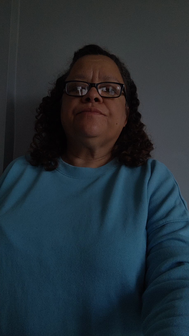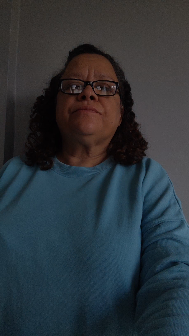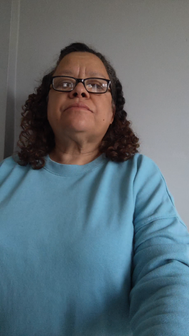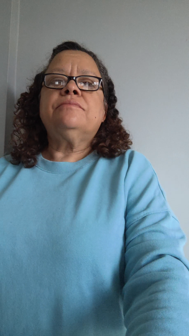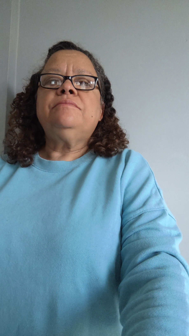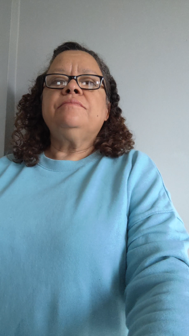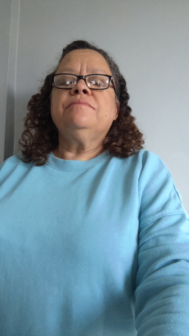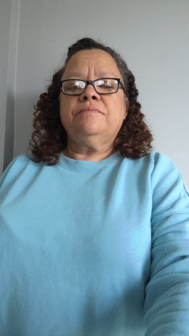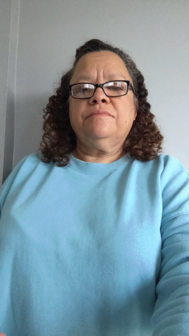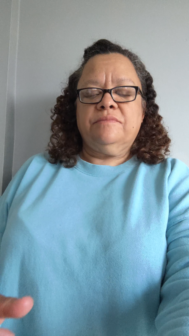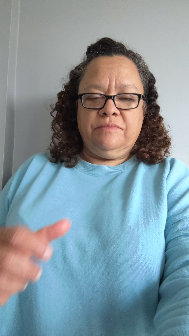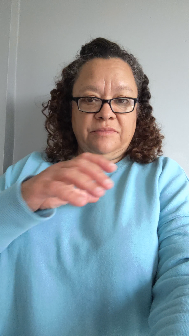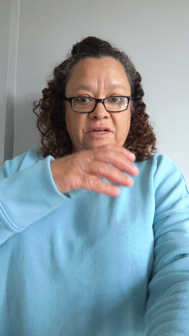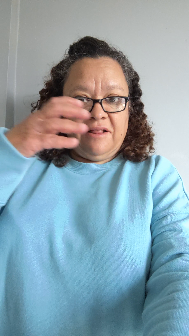a lot